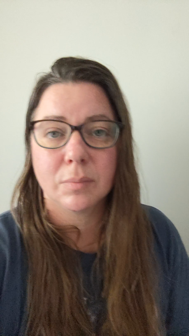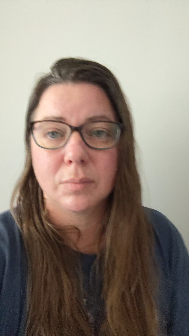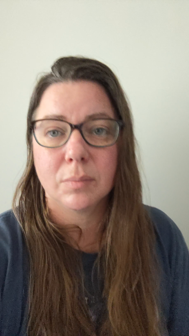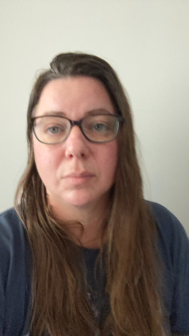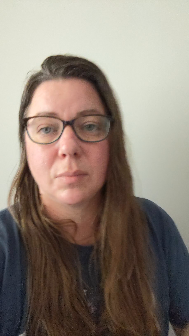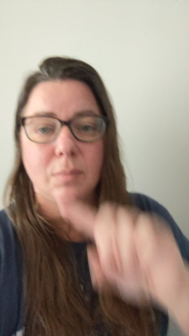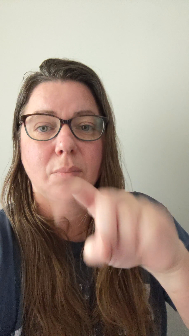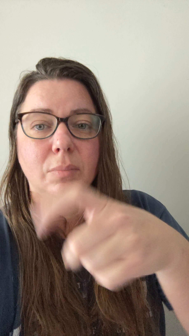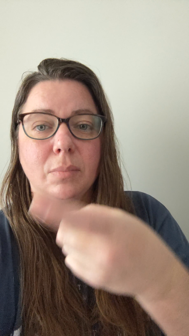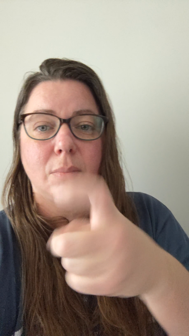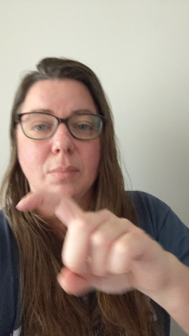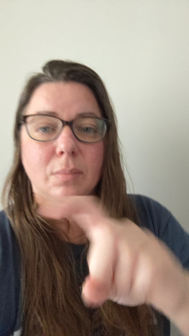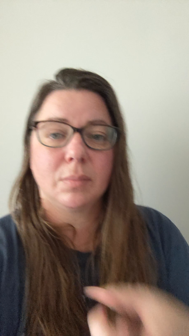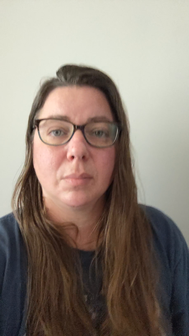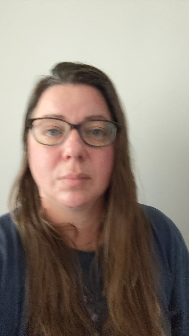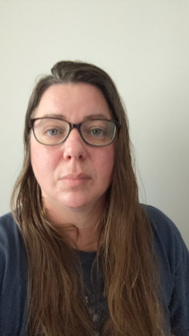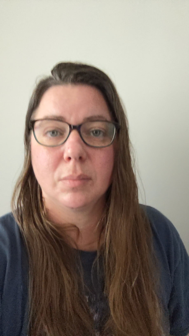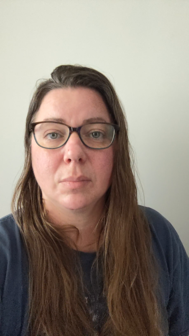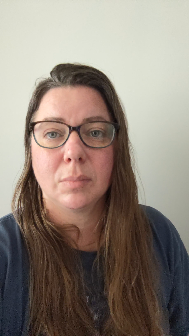friend